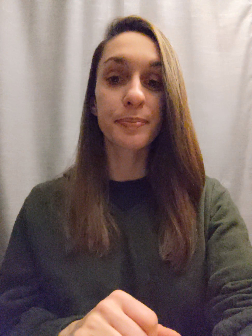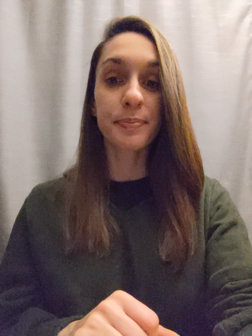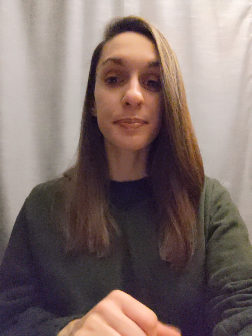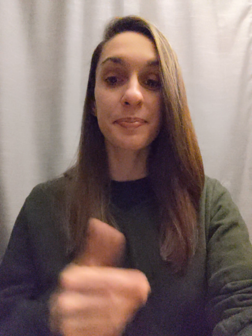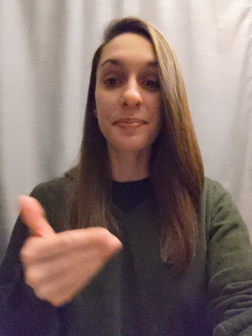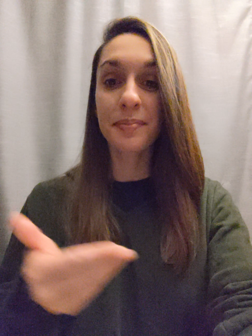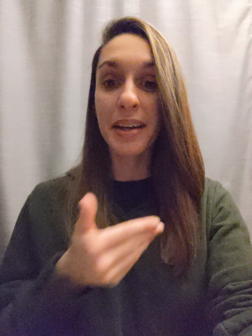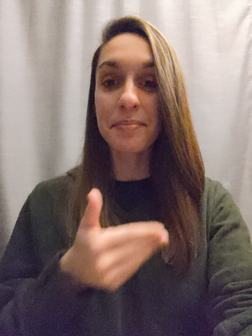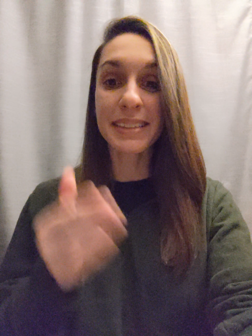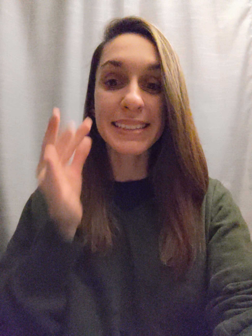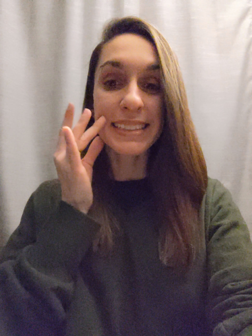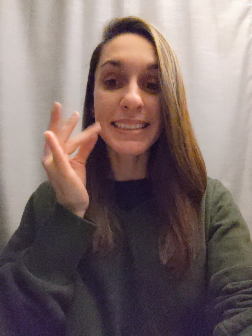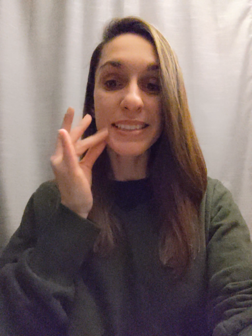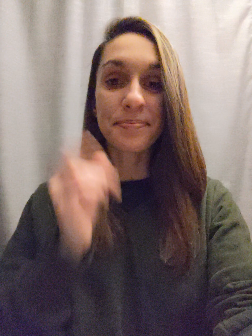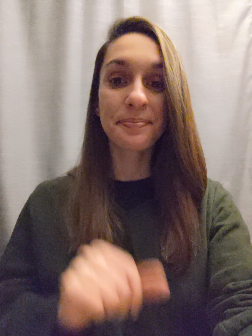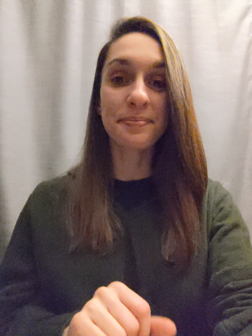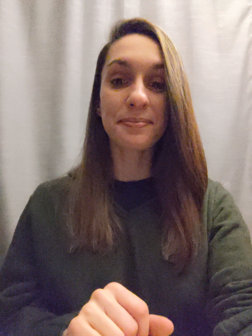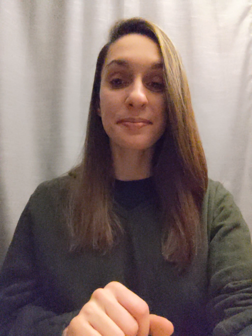kitty